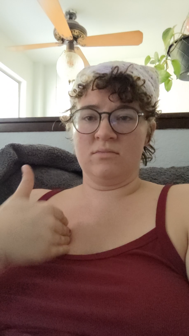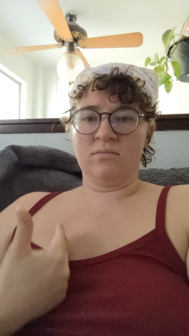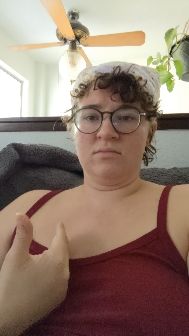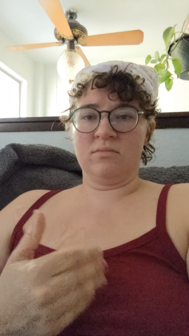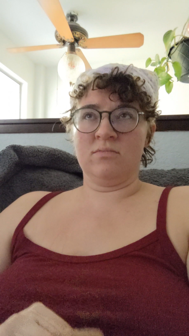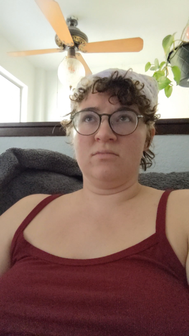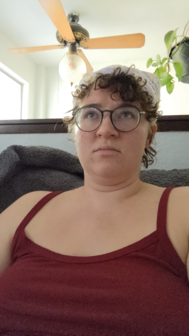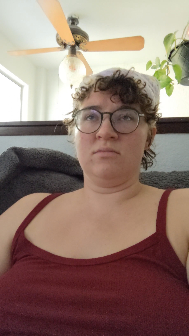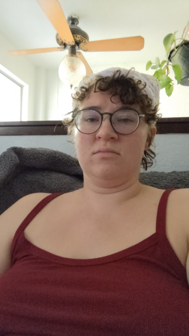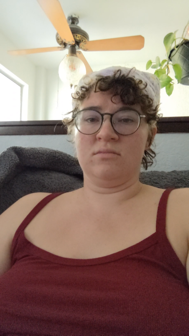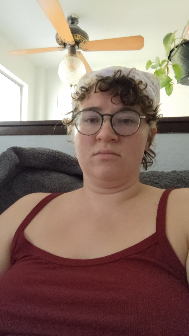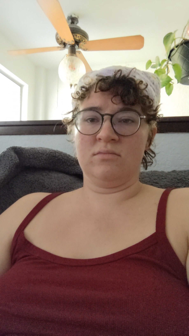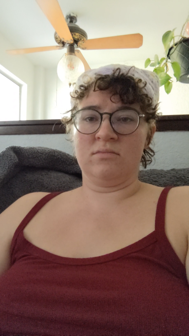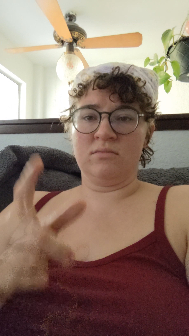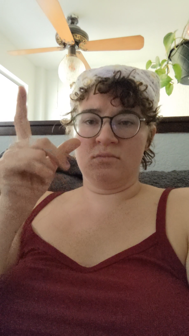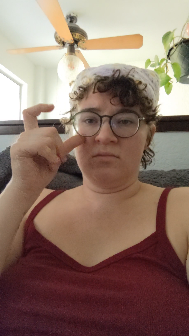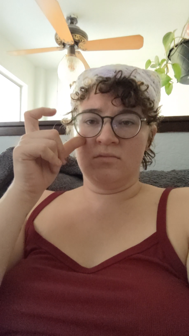camera